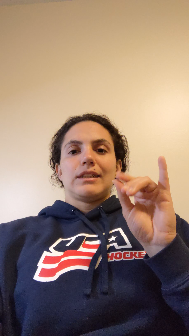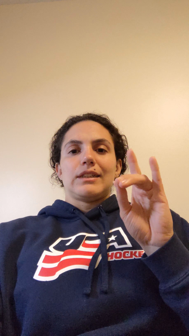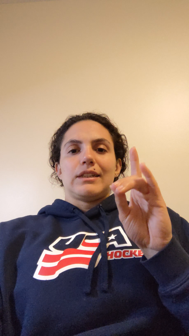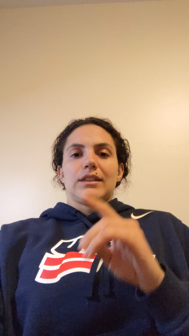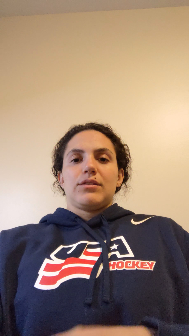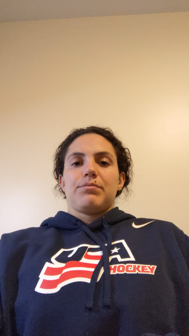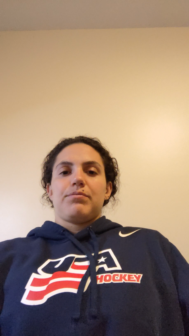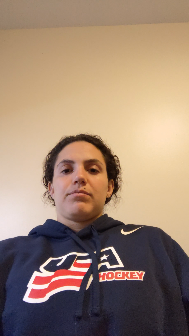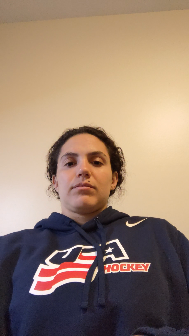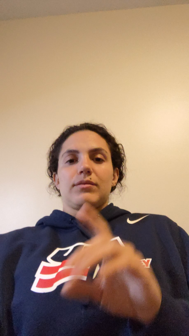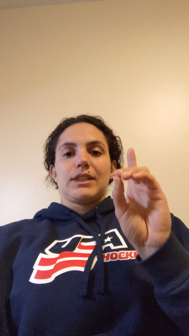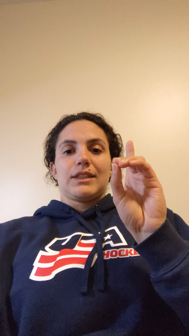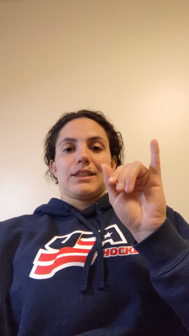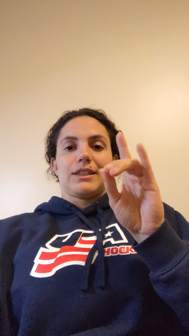did